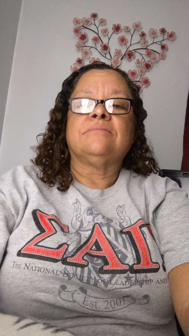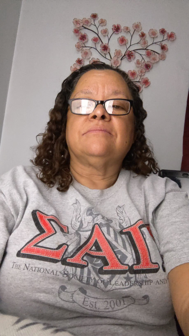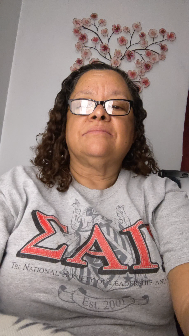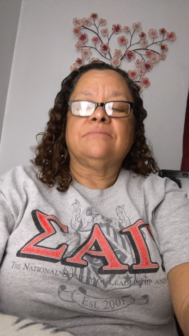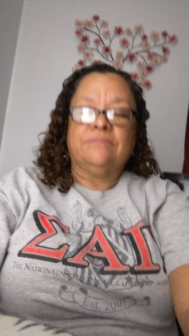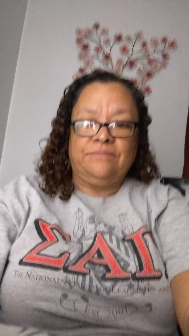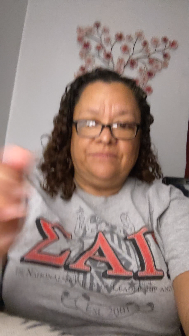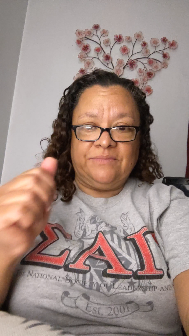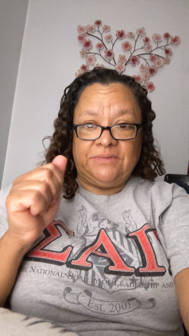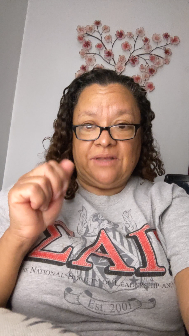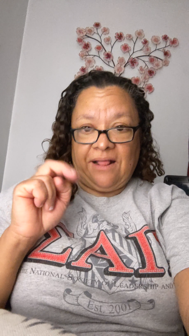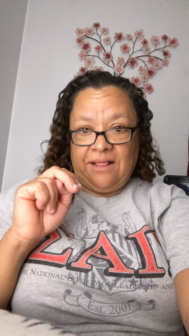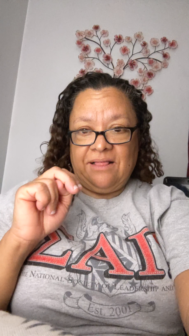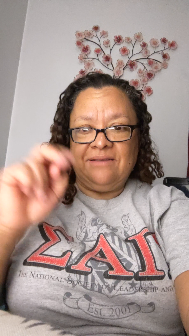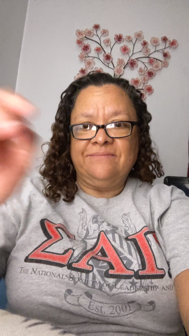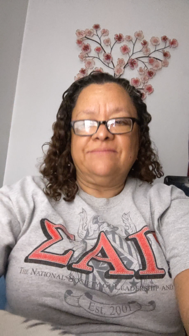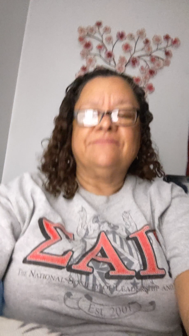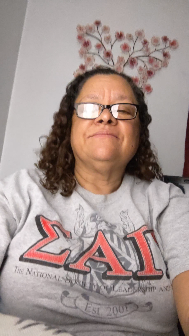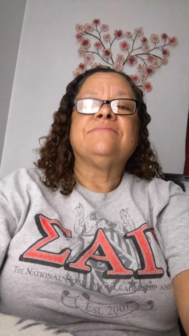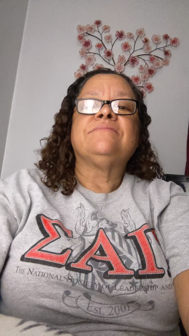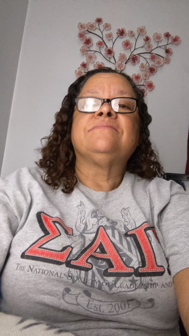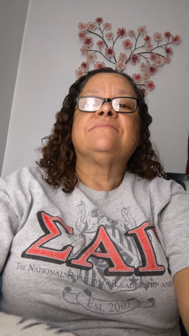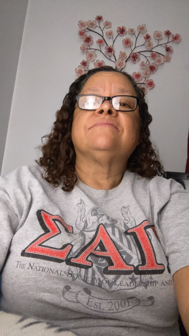an